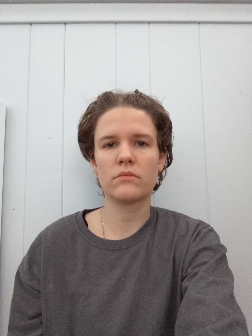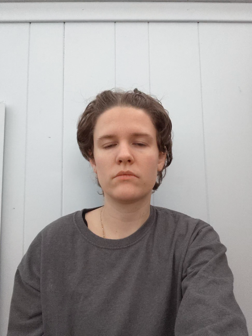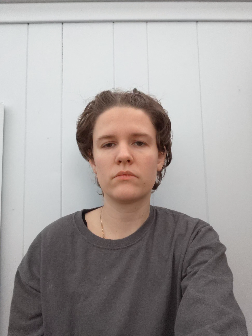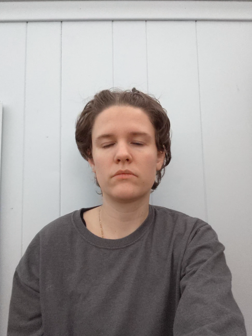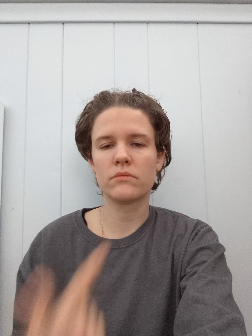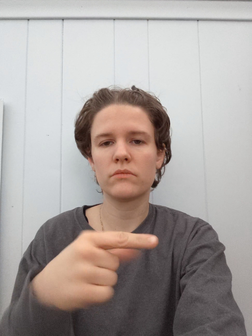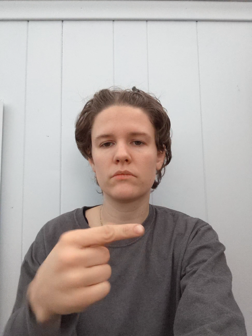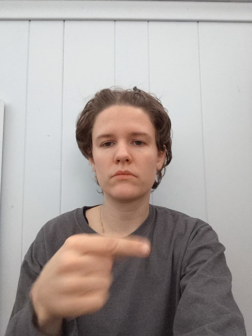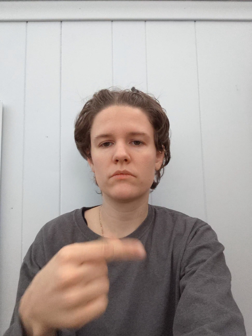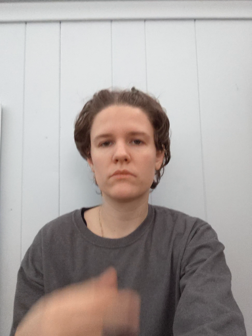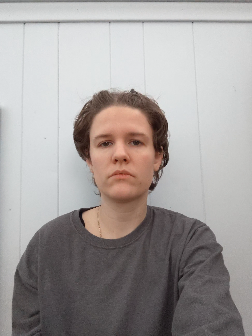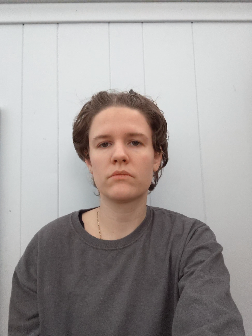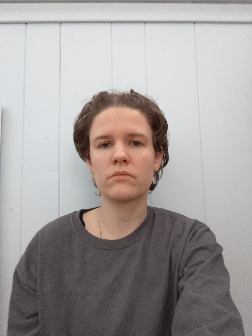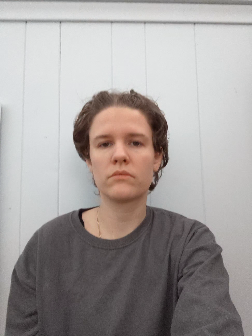green